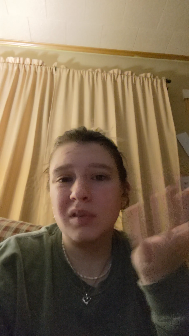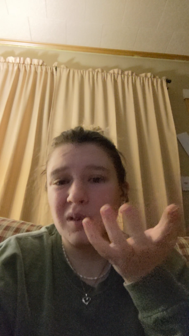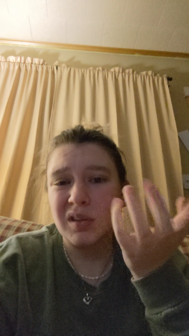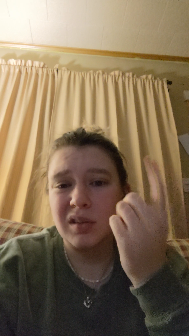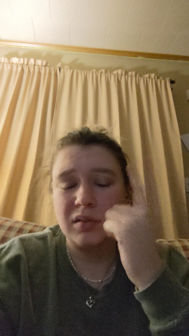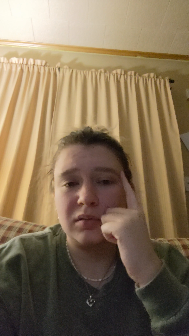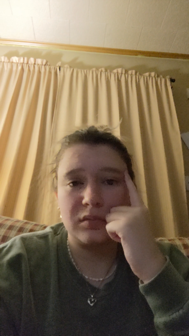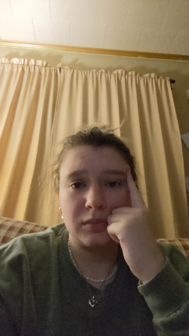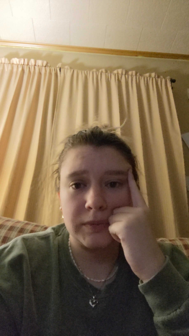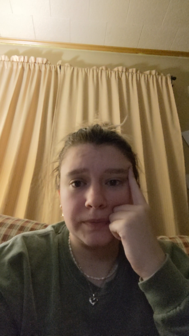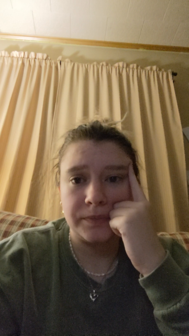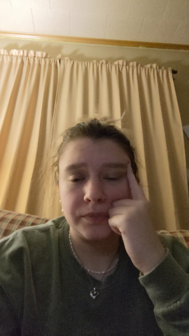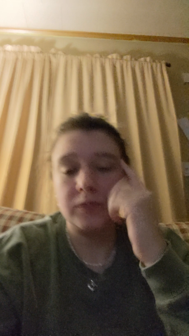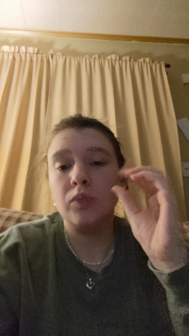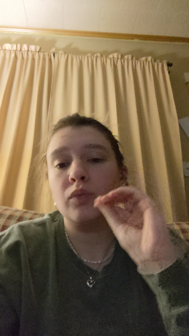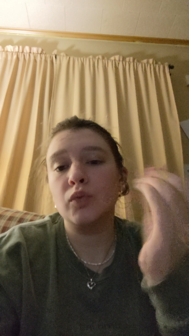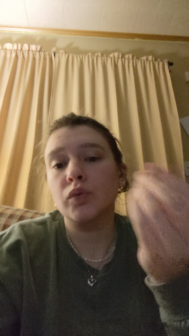none